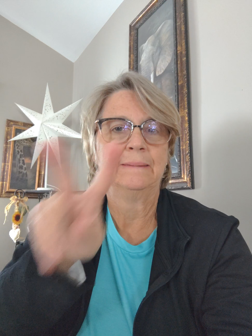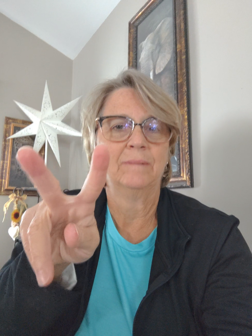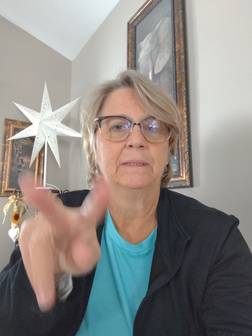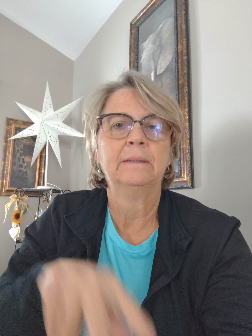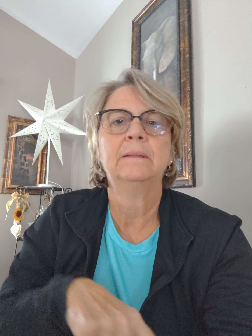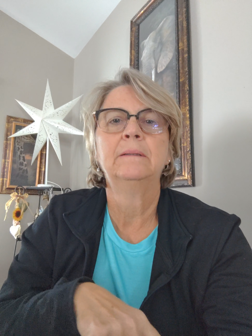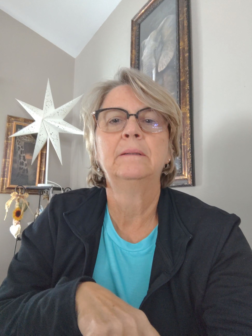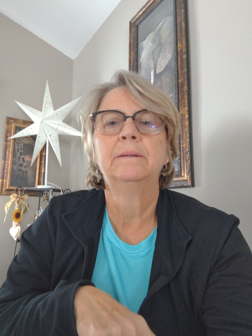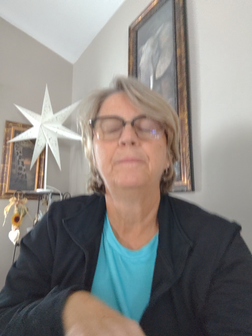TV